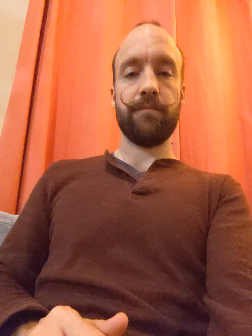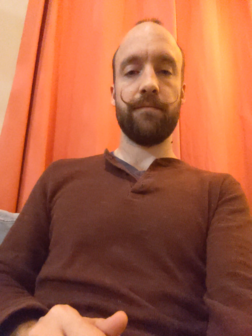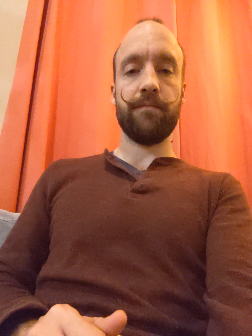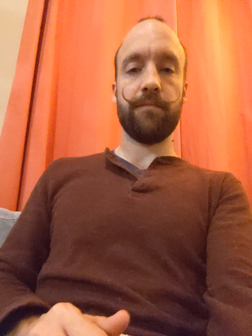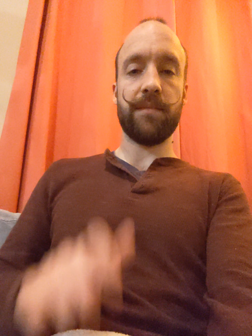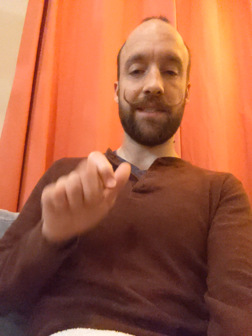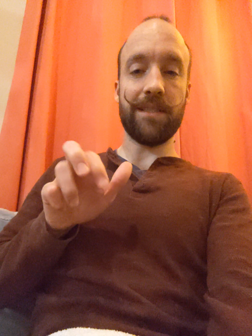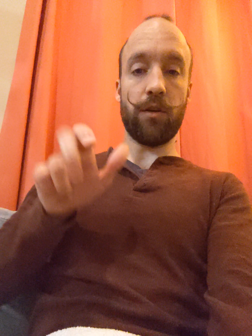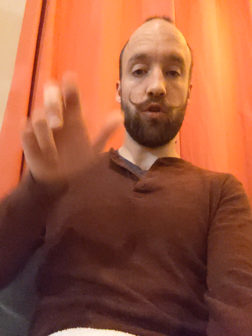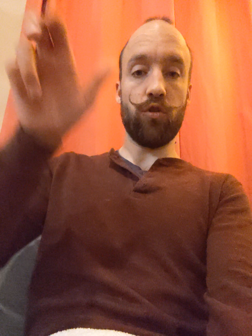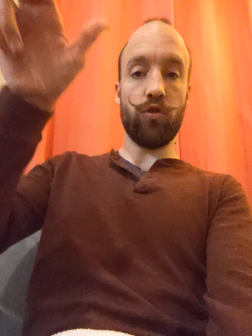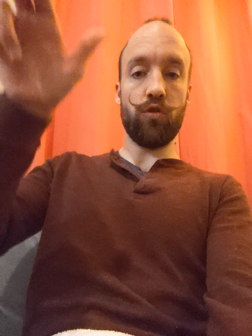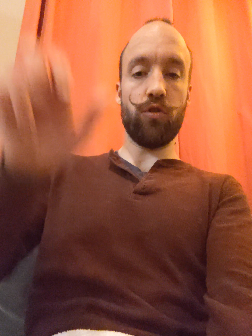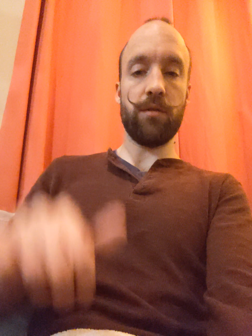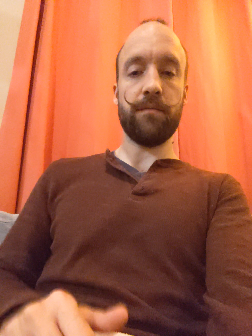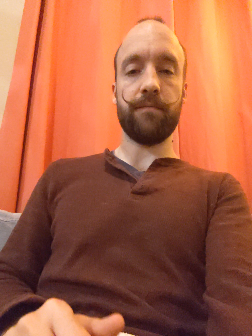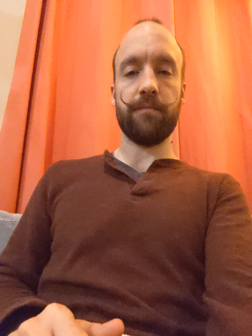stairs